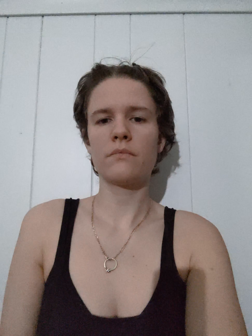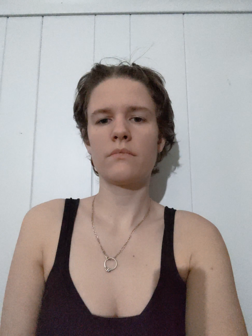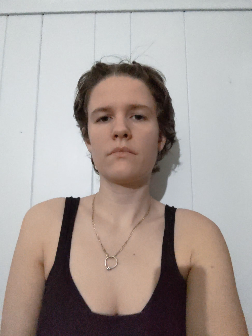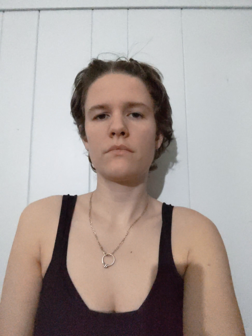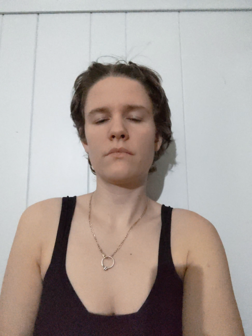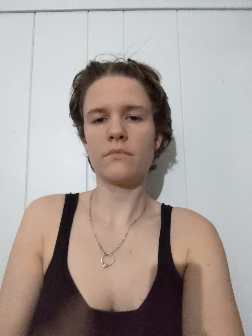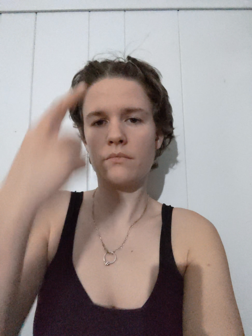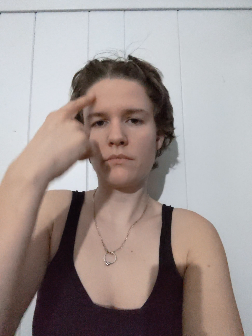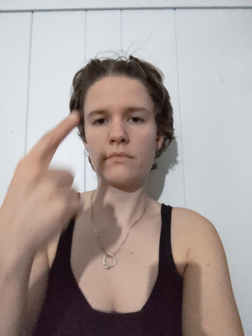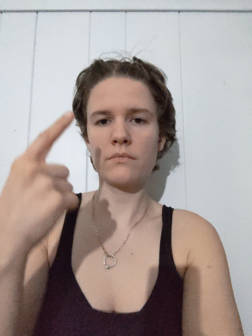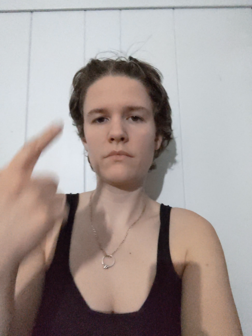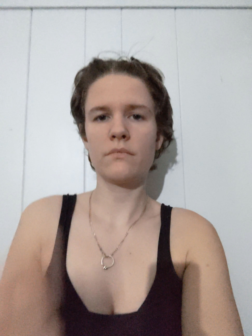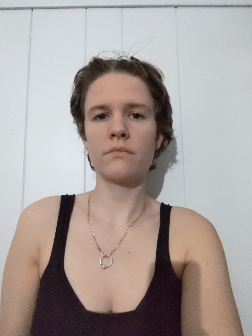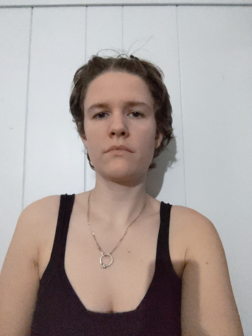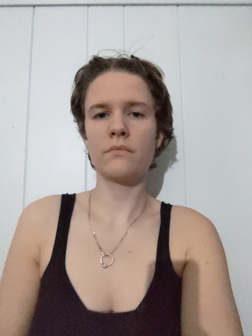penny